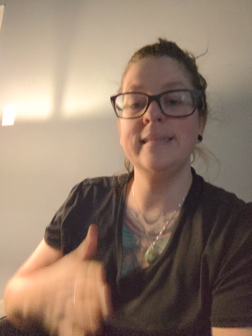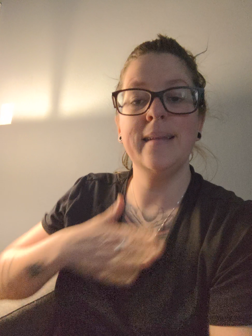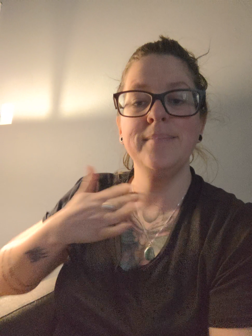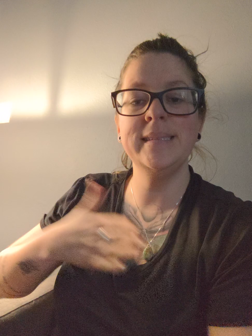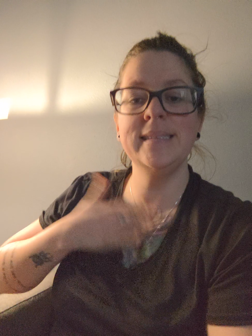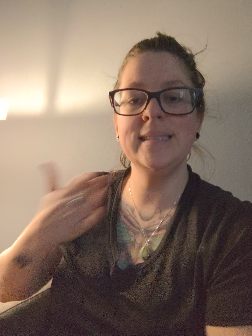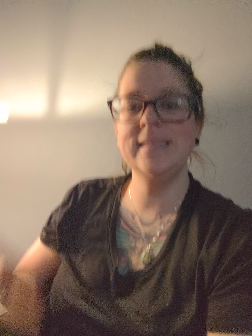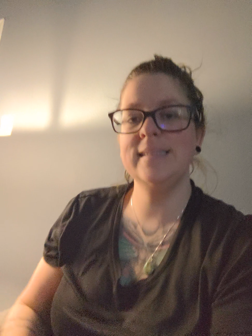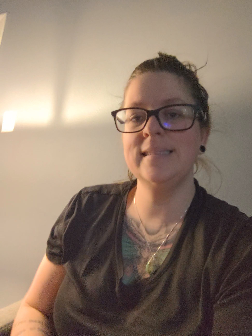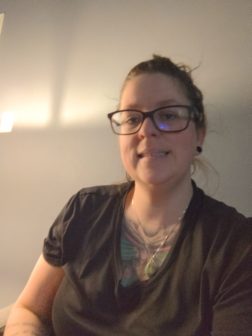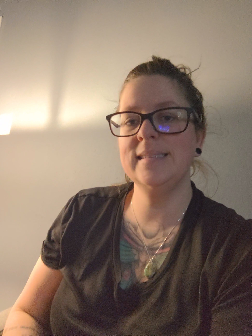happy